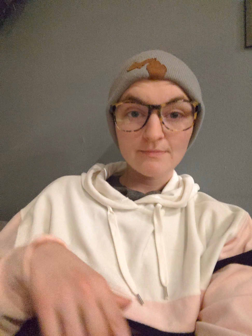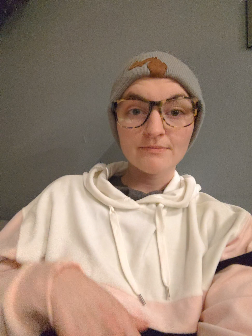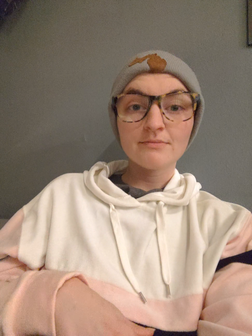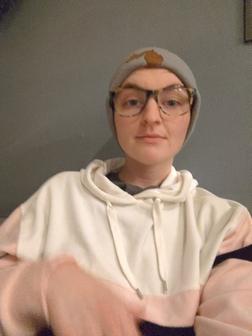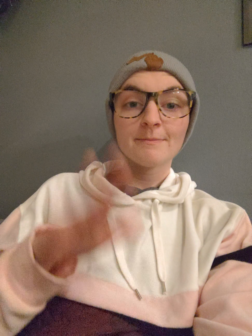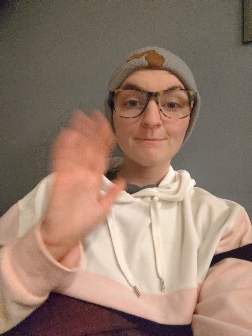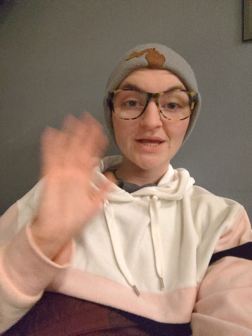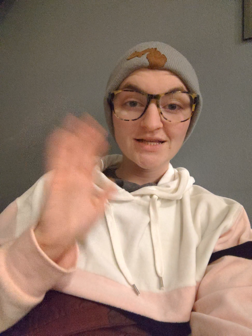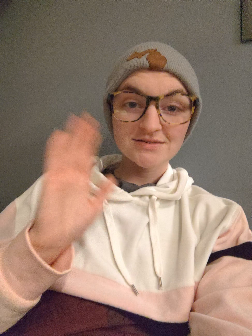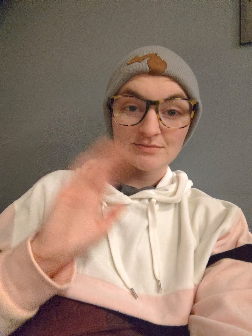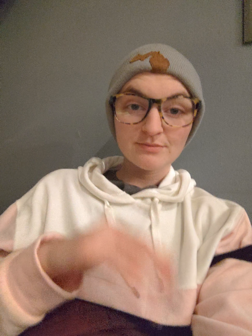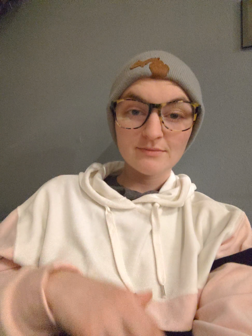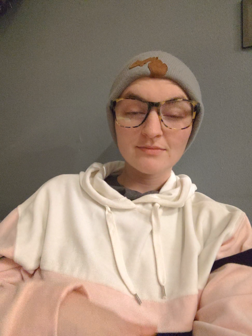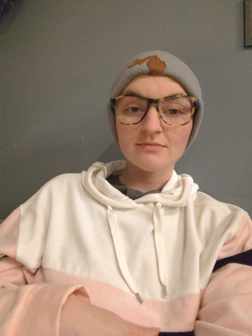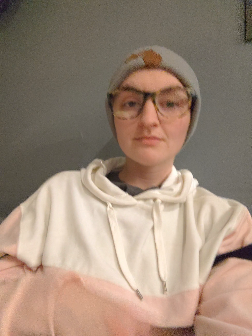bye